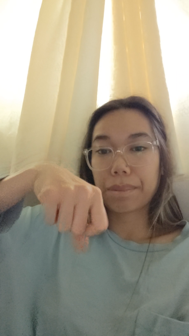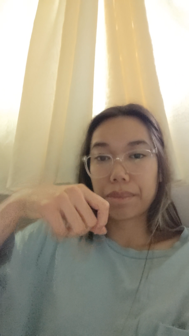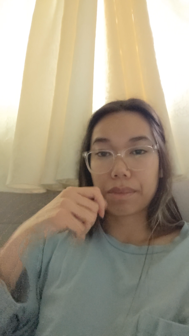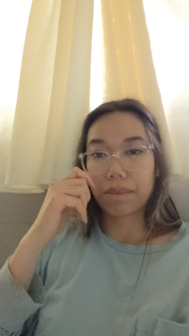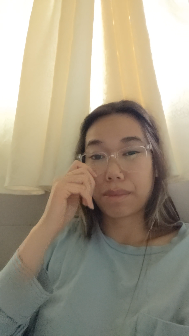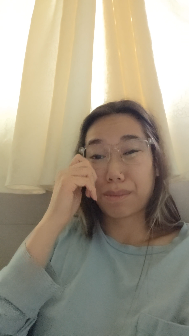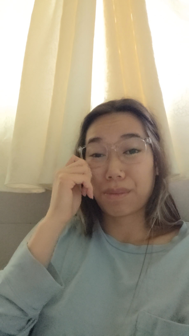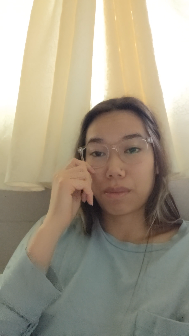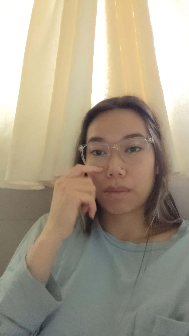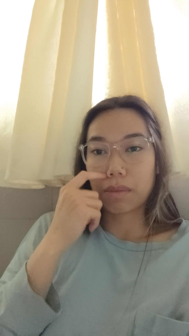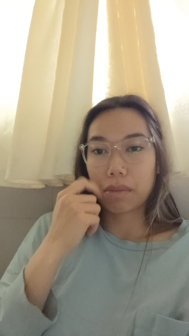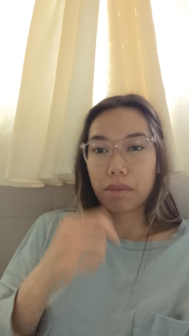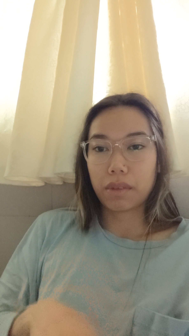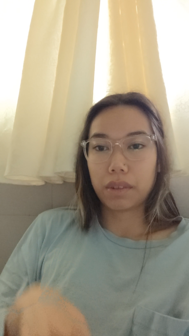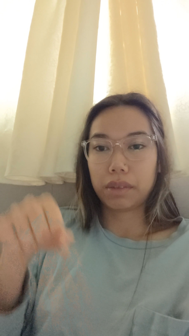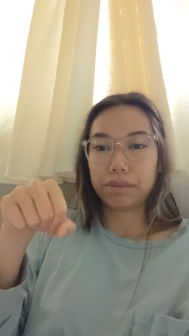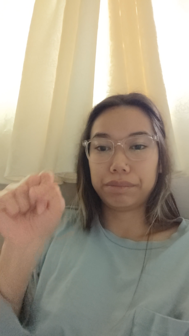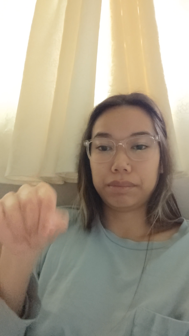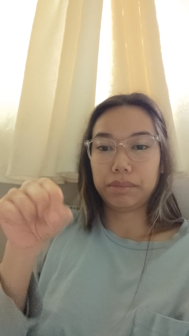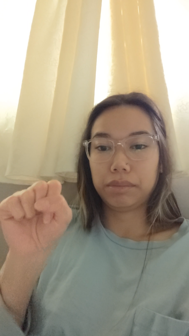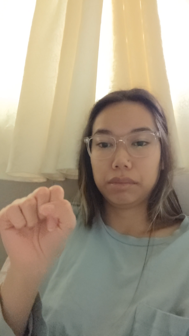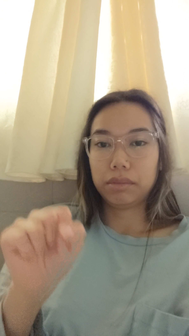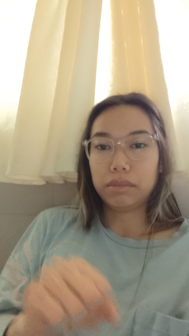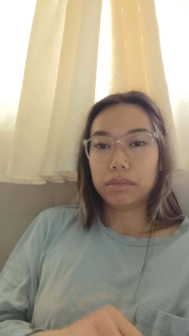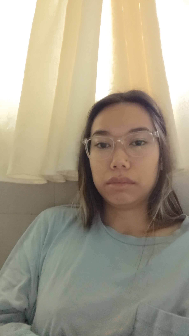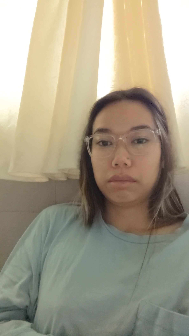motorcycle